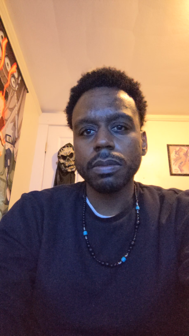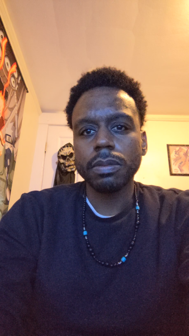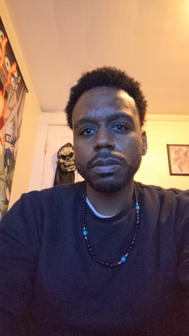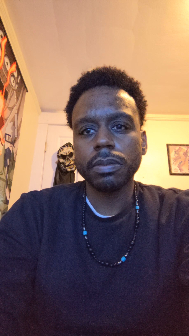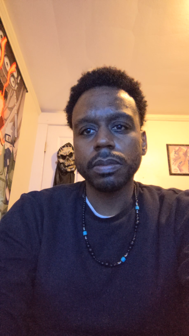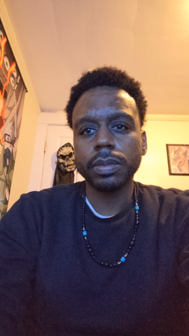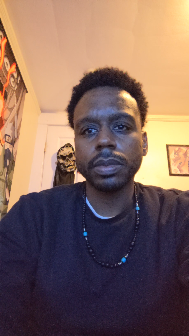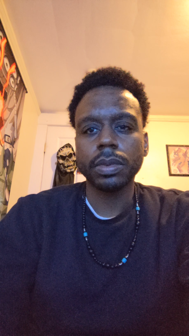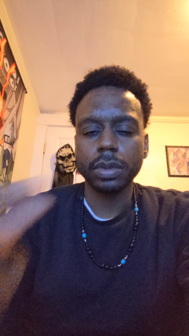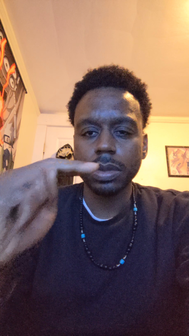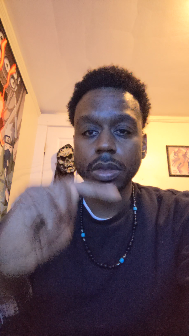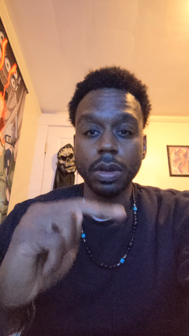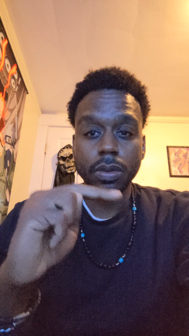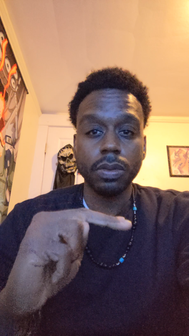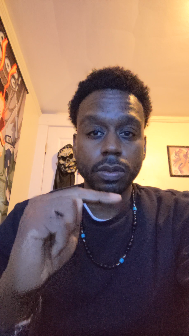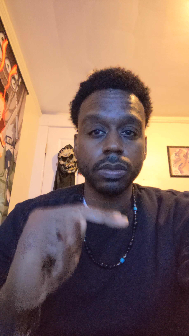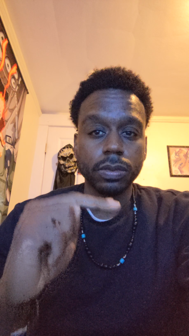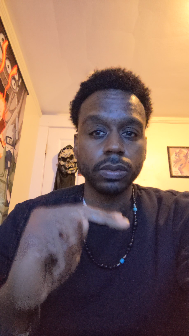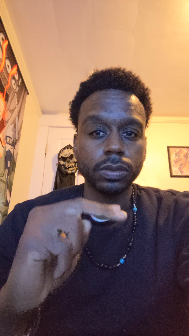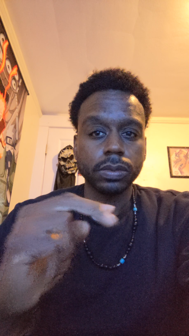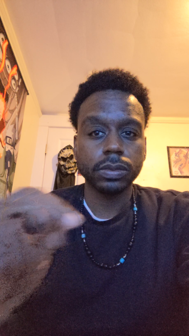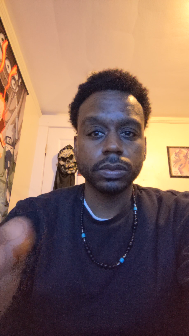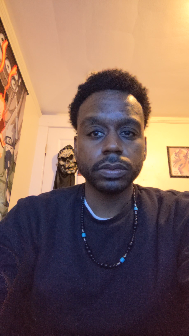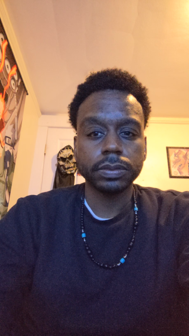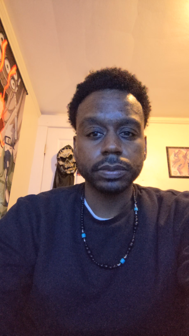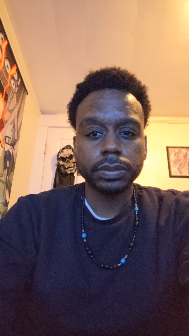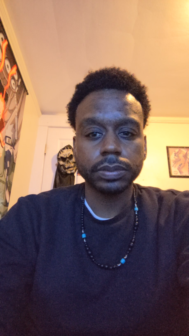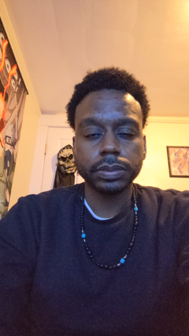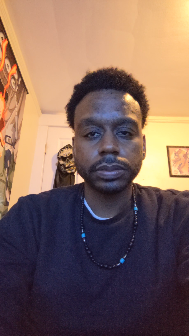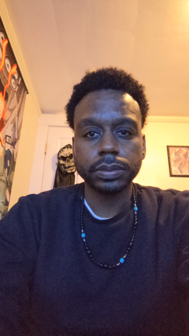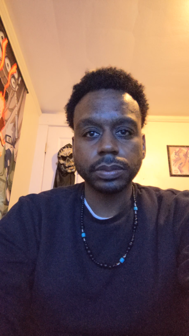nurse